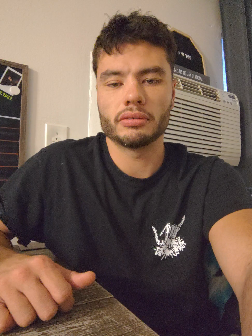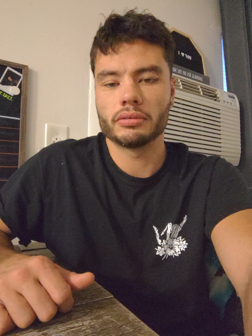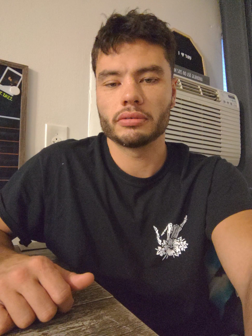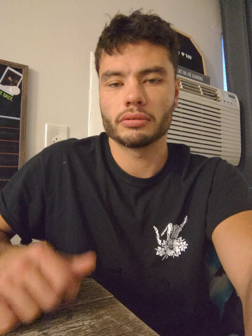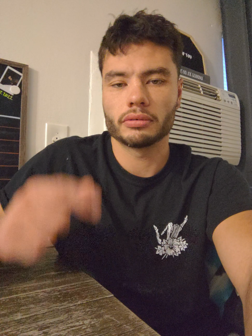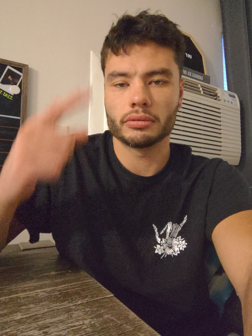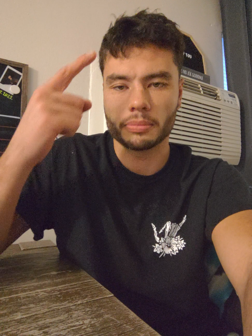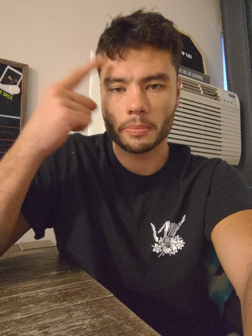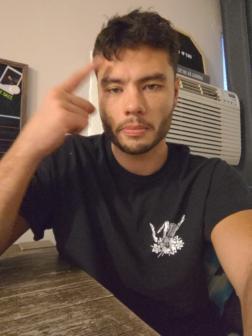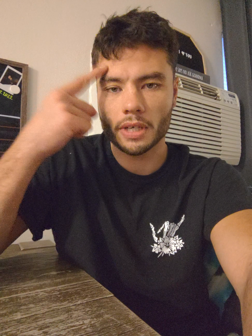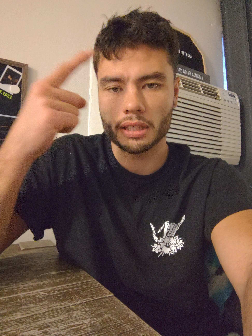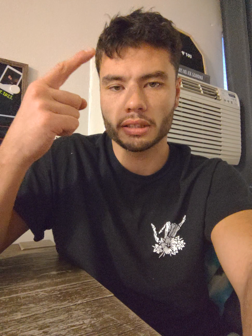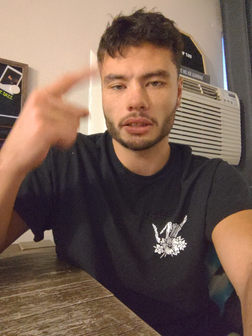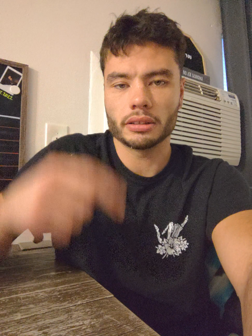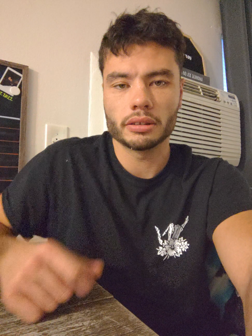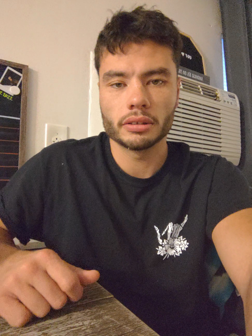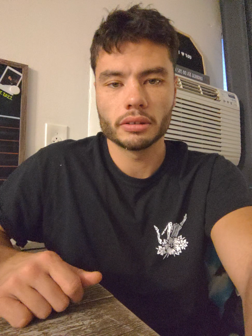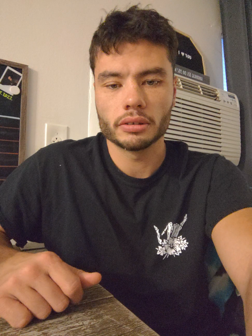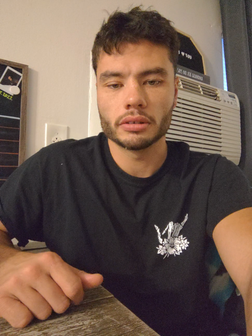penny